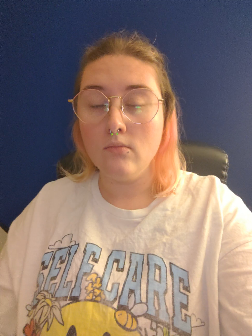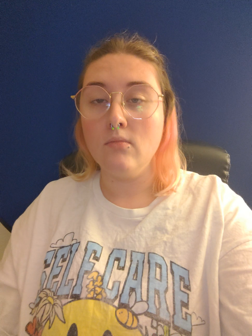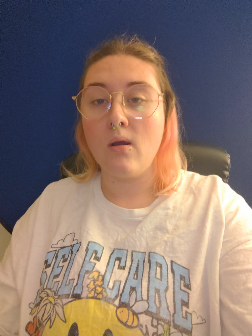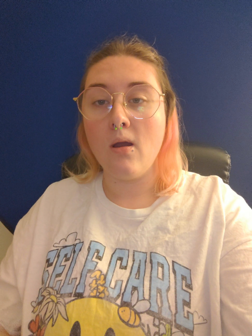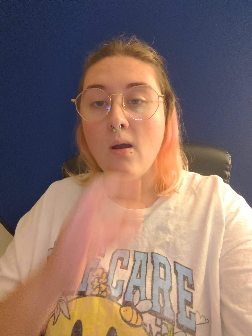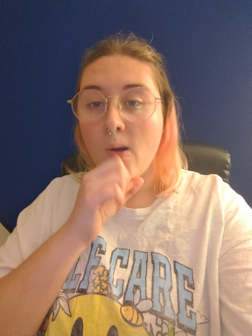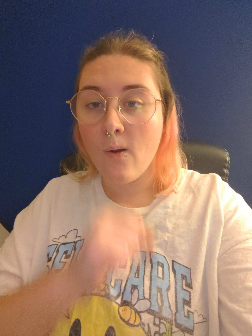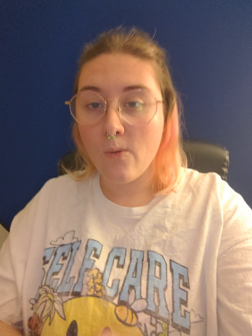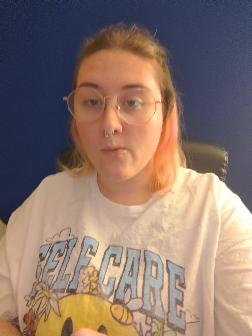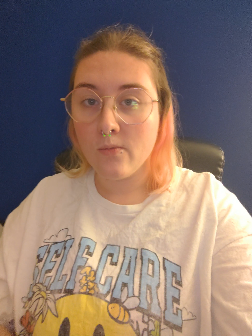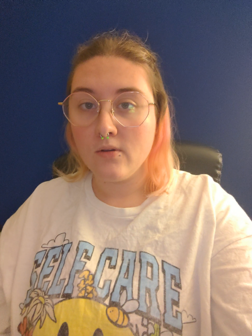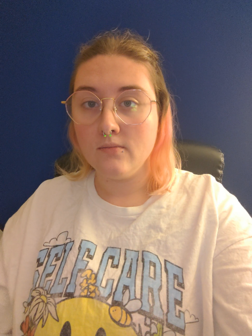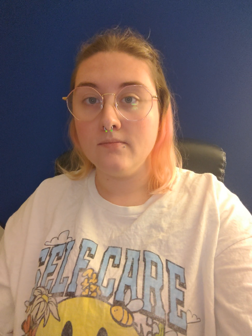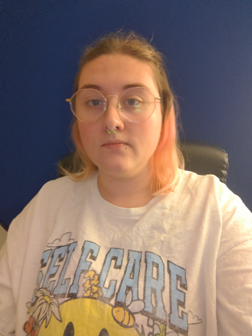old